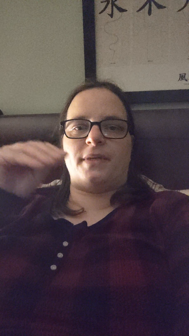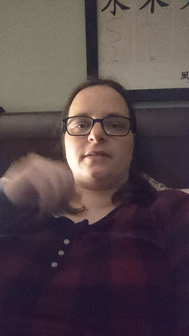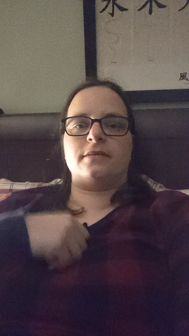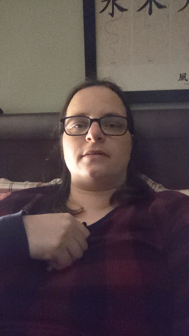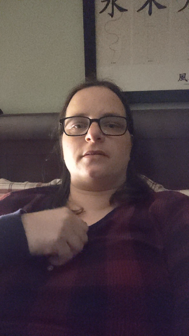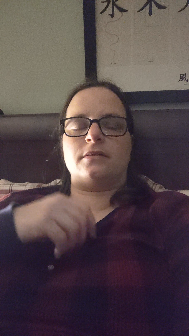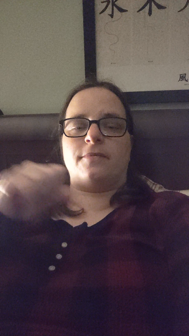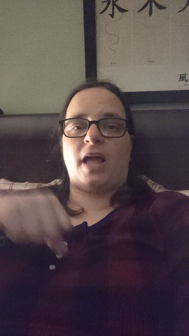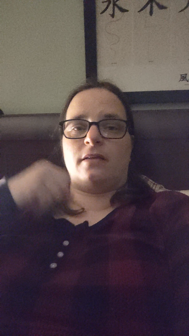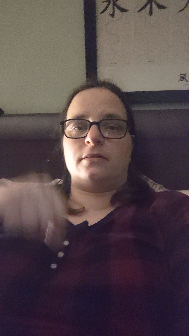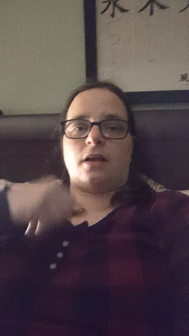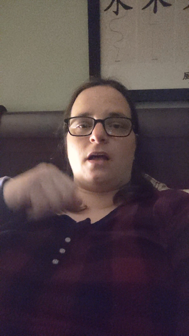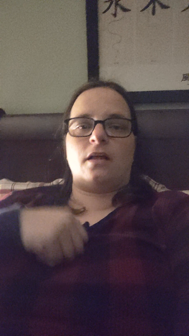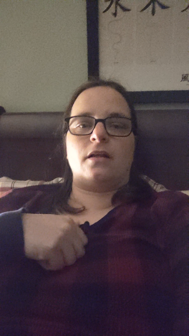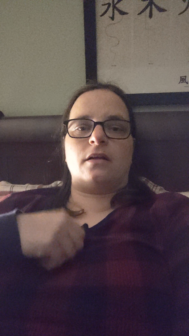bicycle